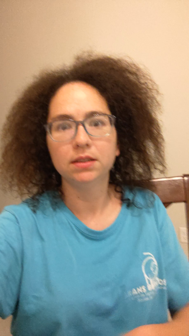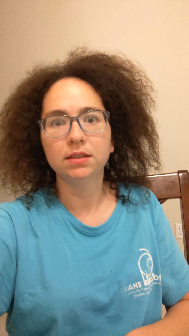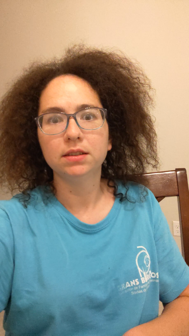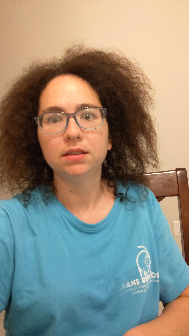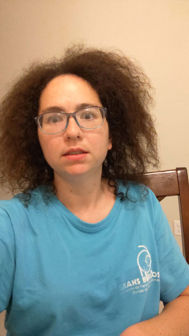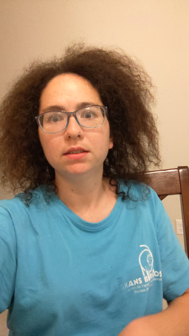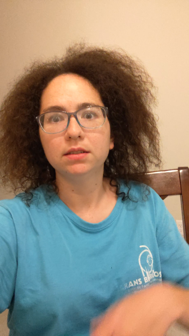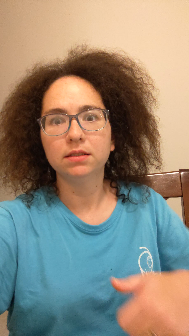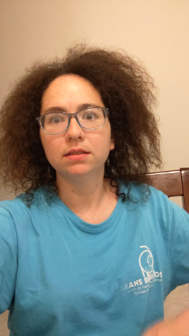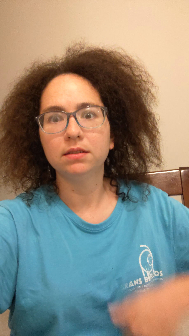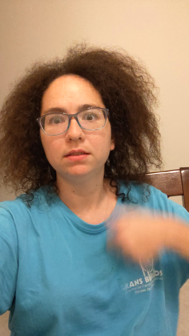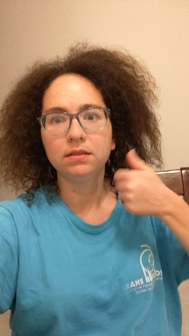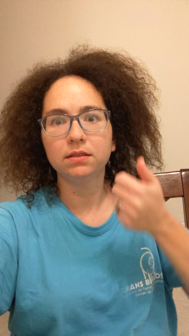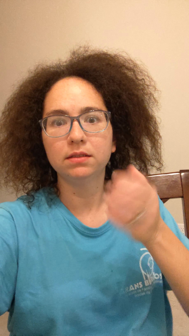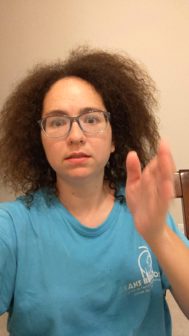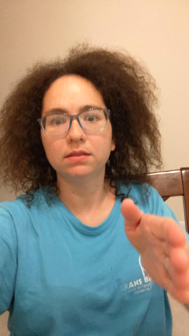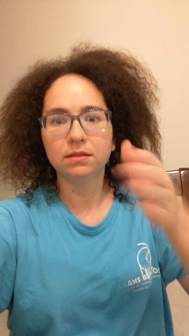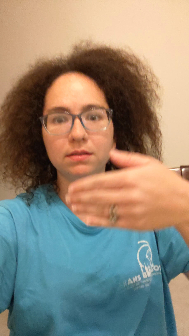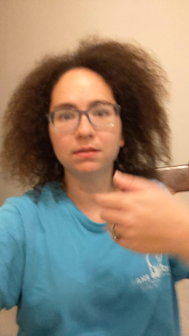living room